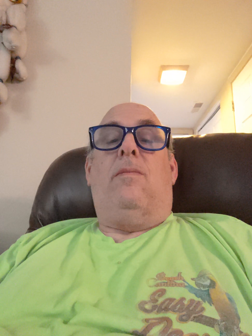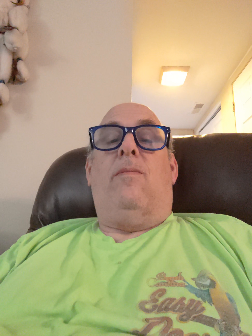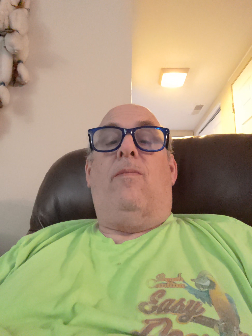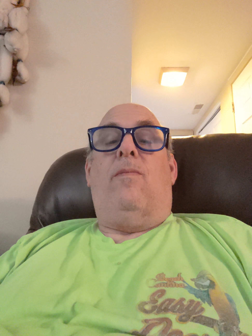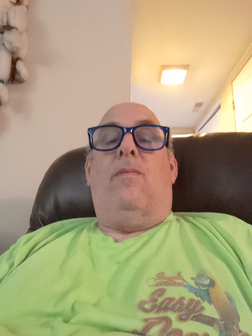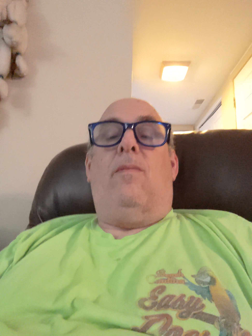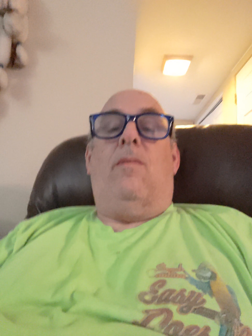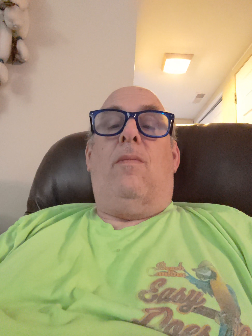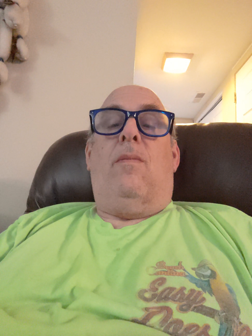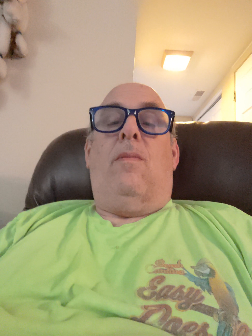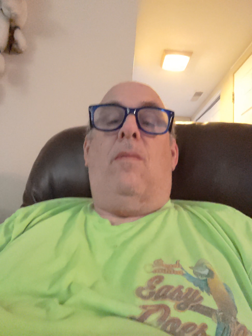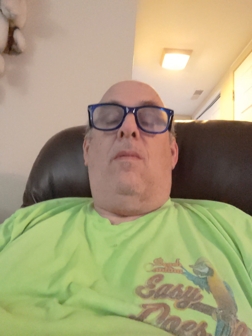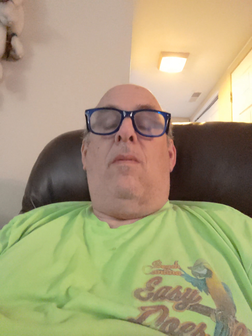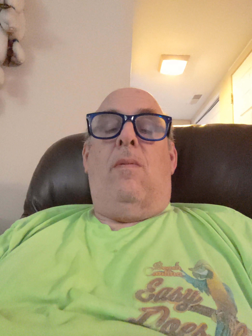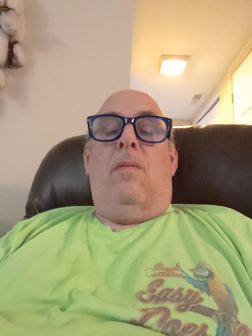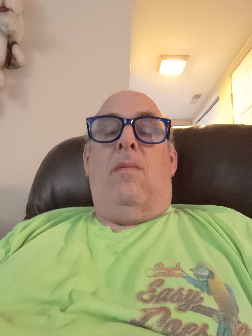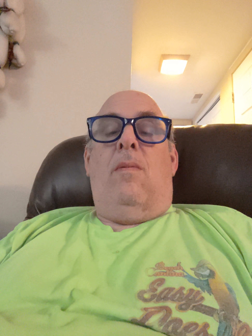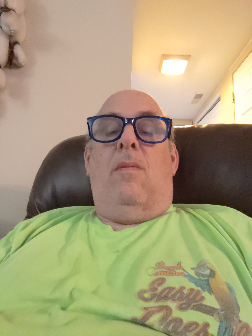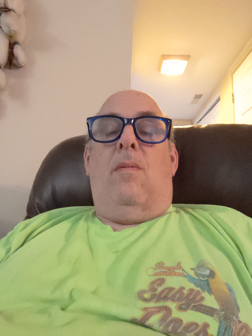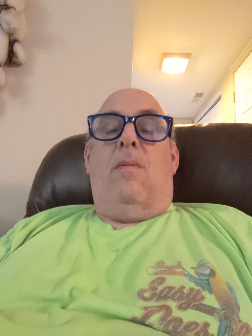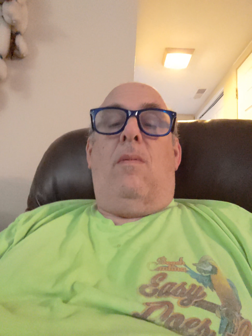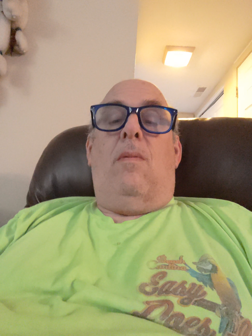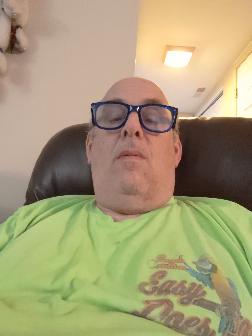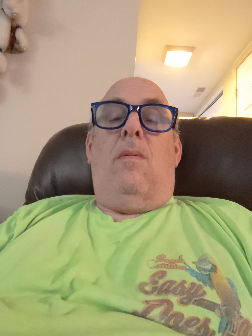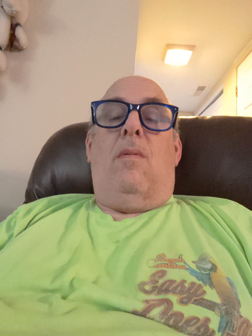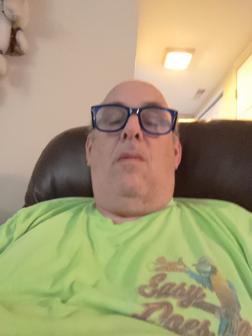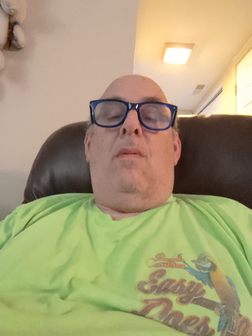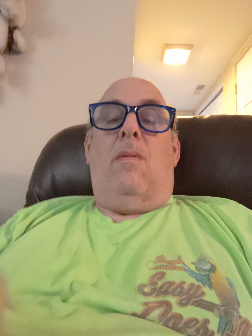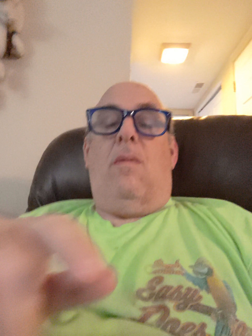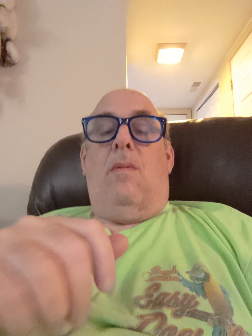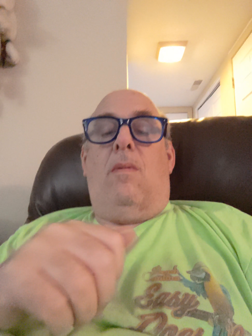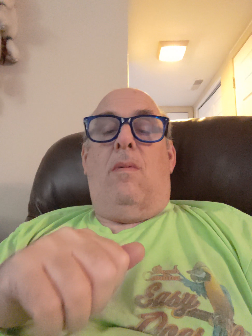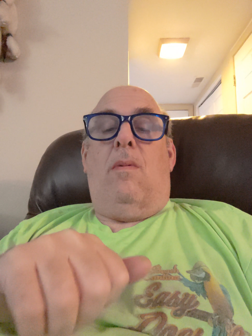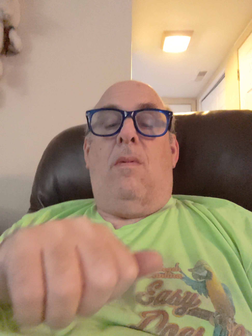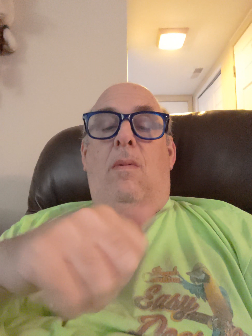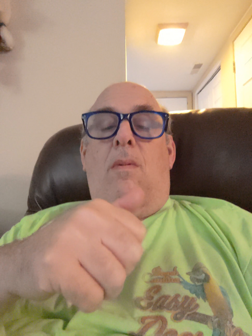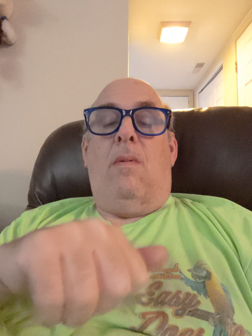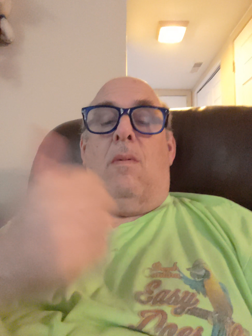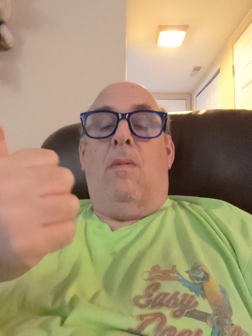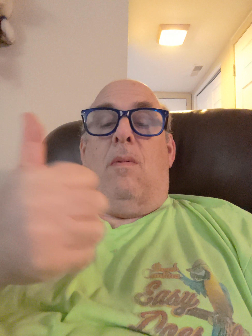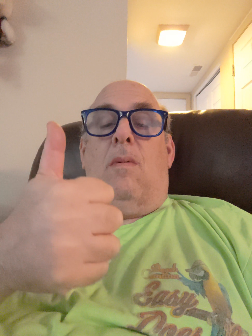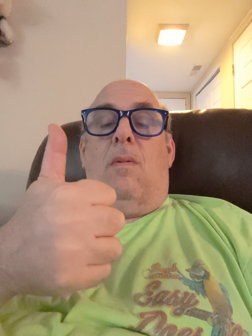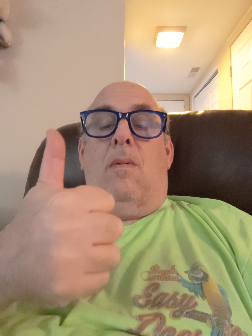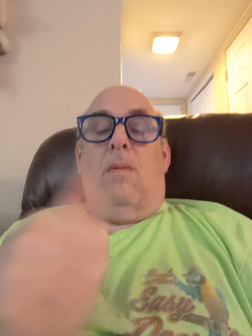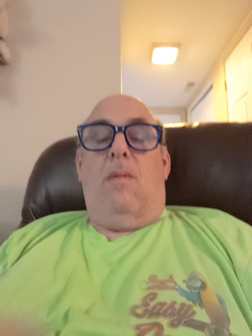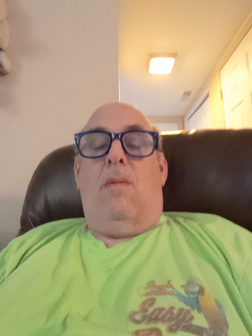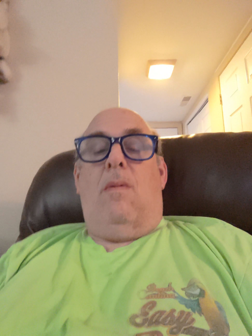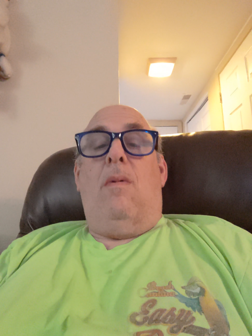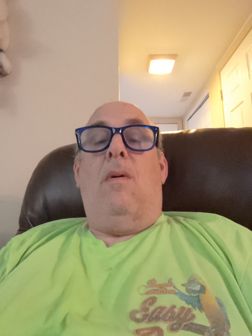another